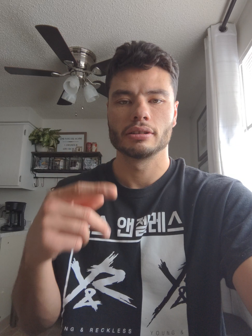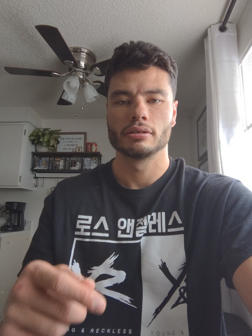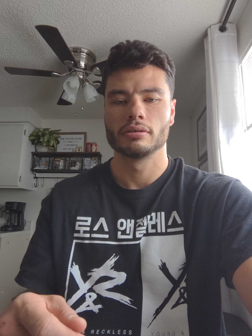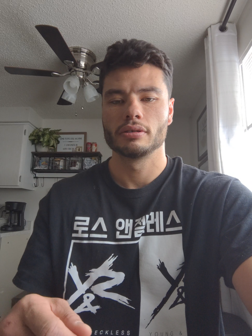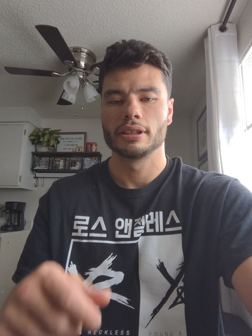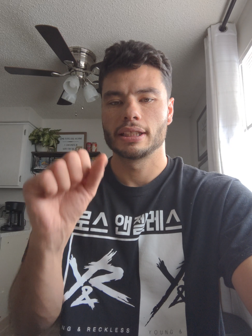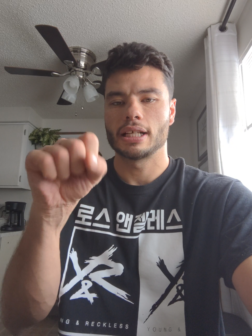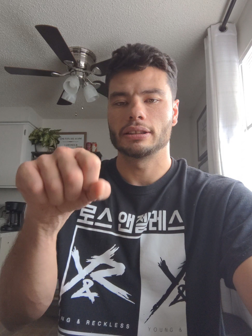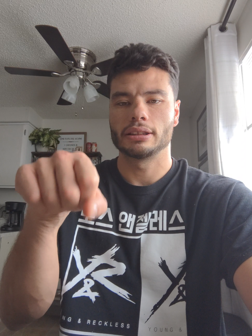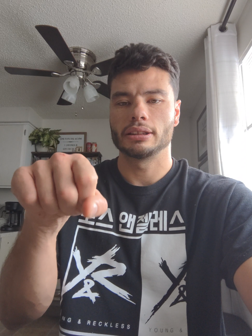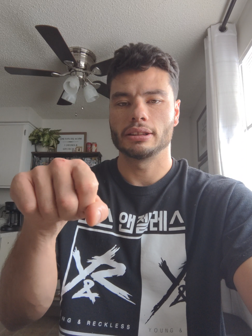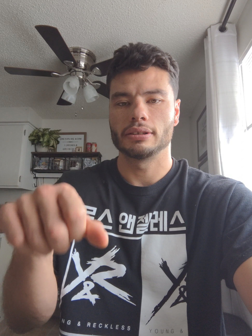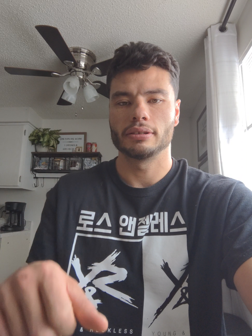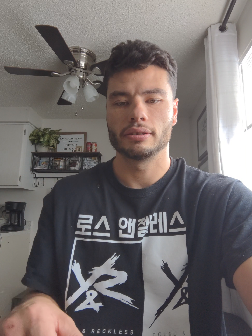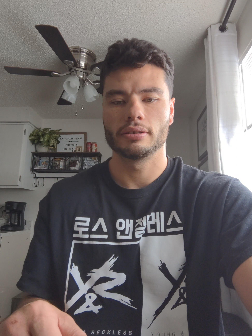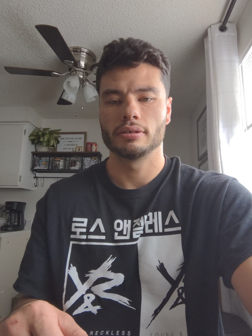yes